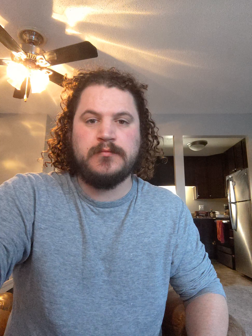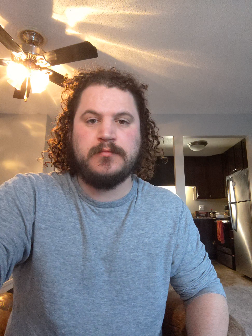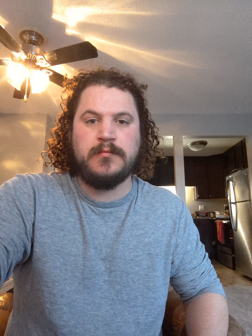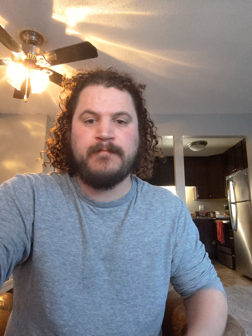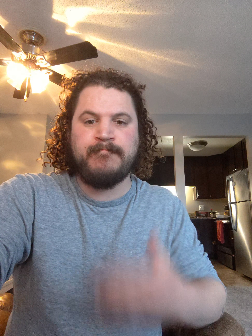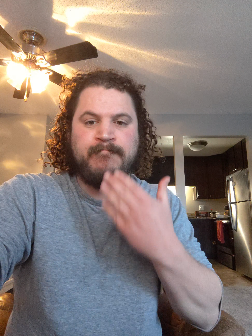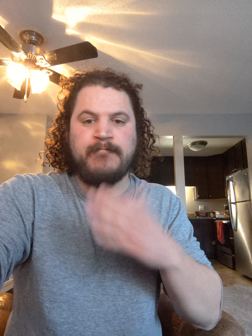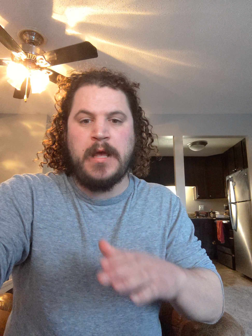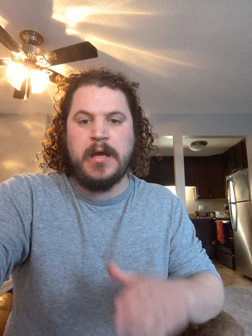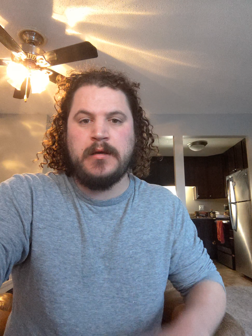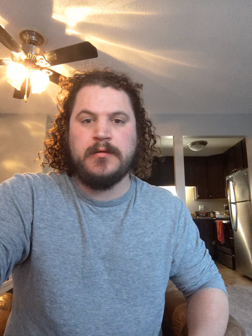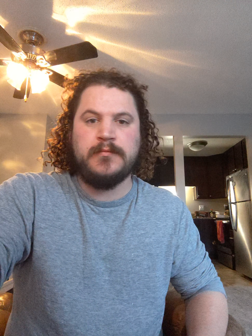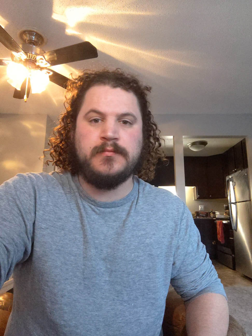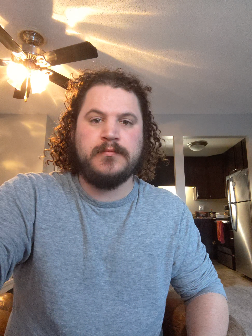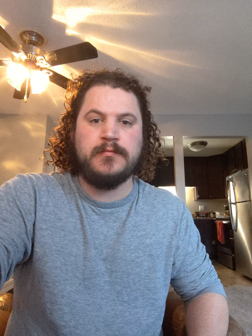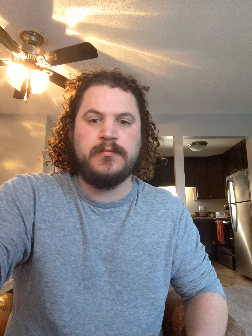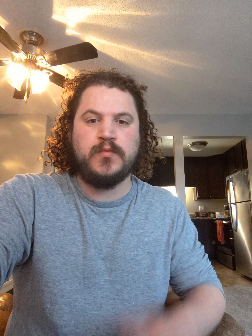bad